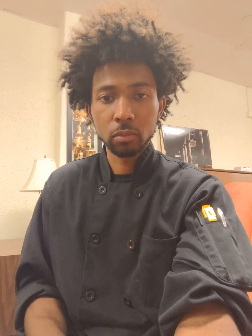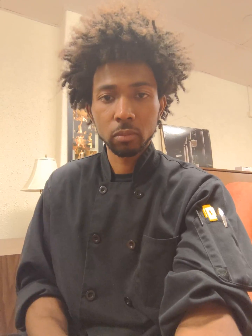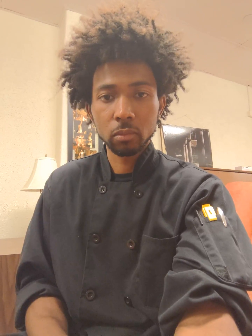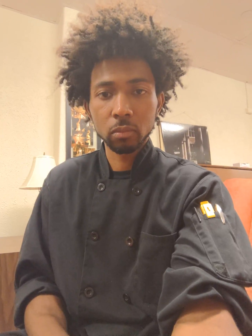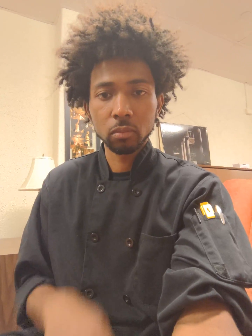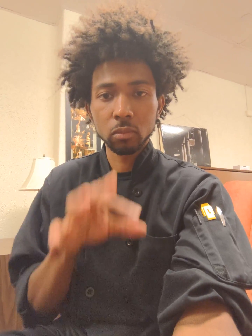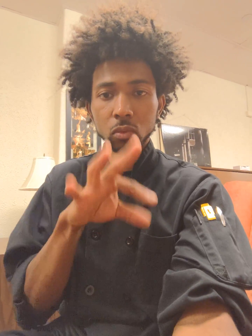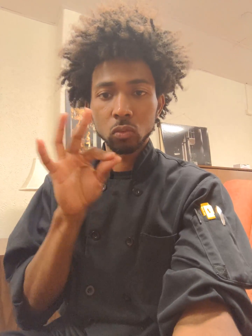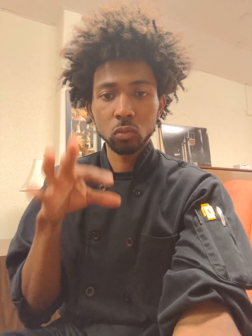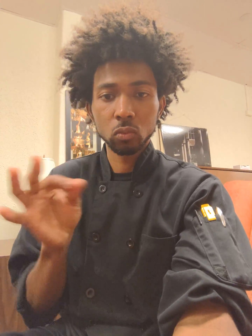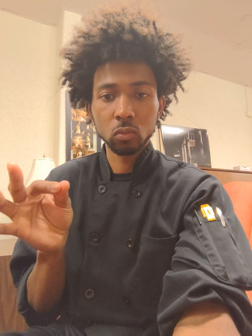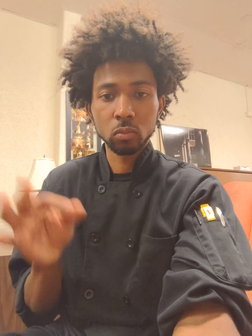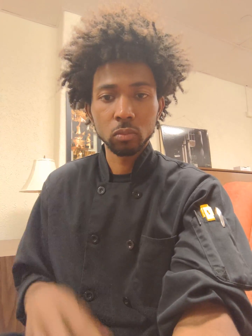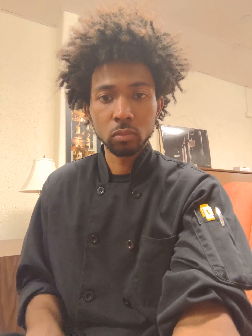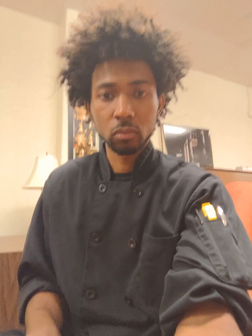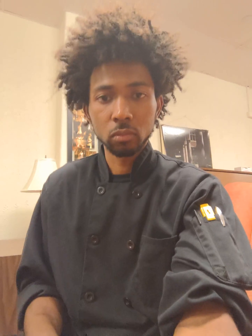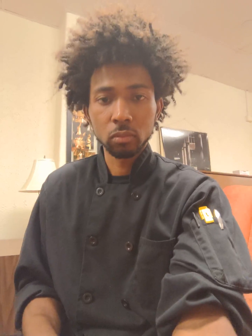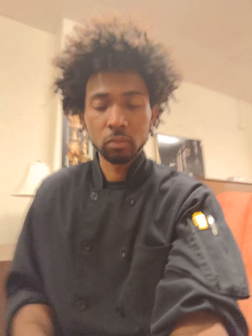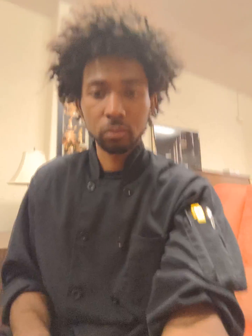choose